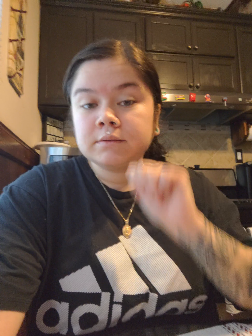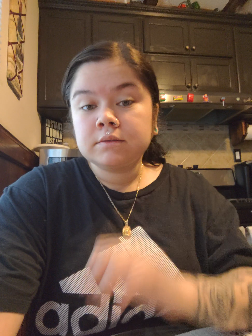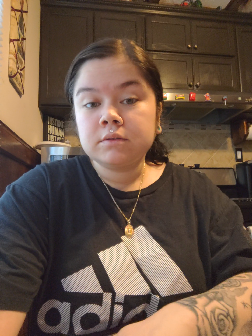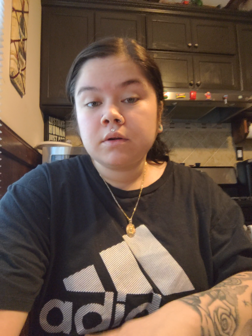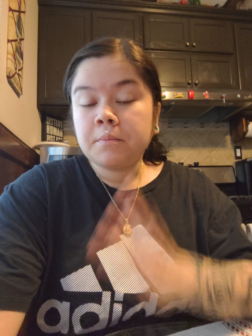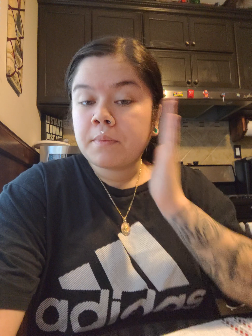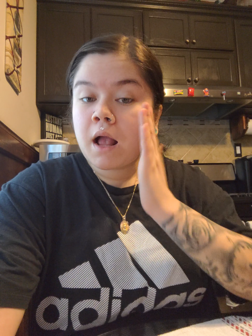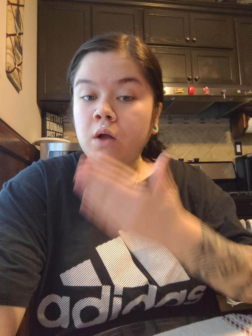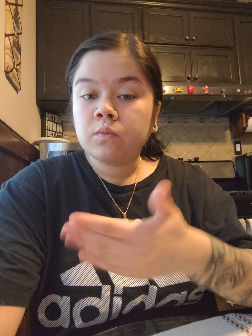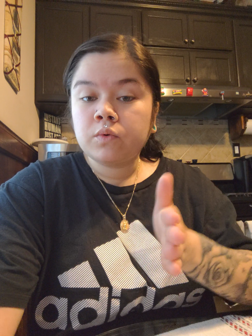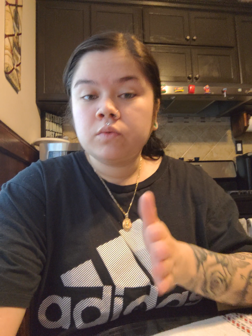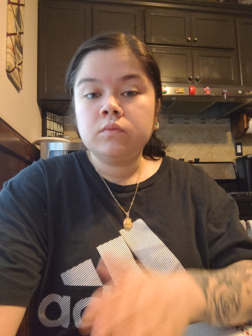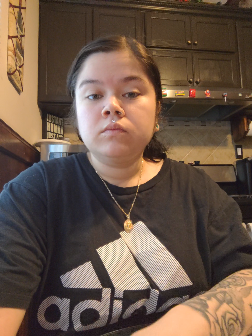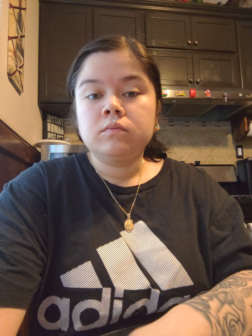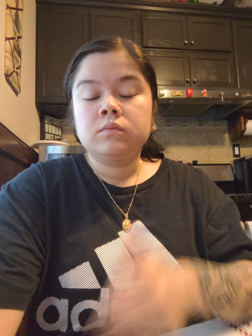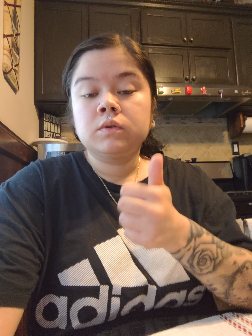bedroom